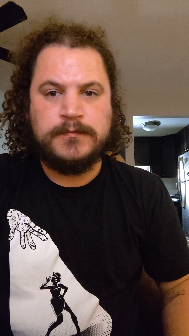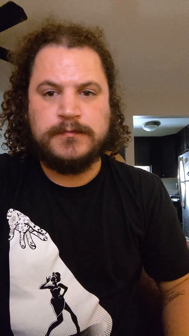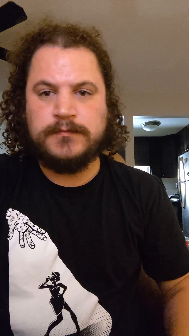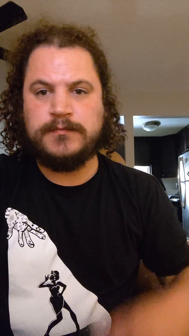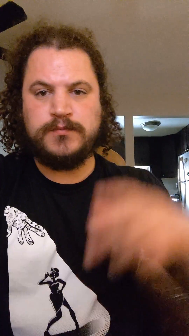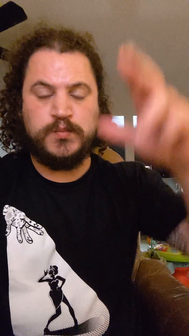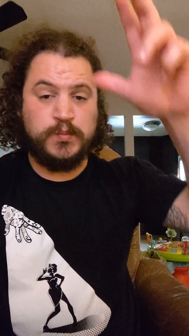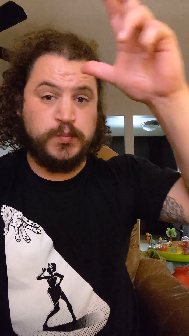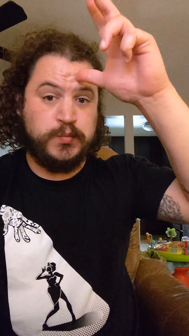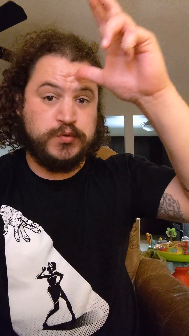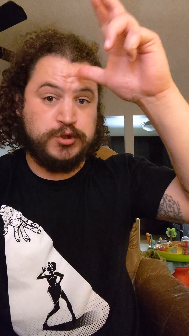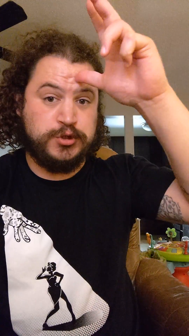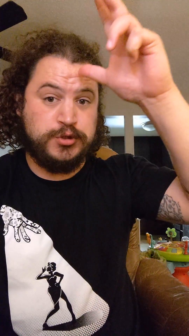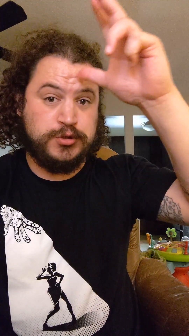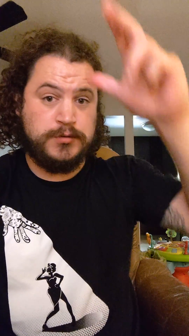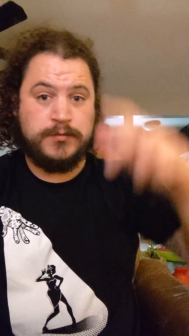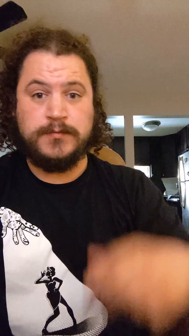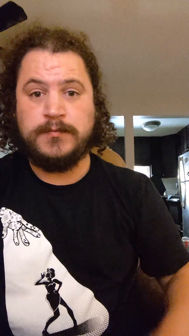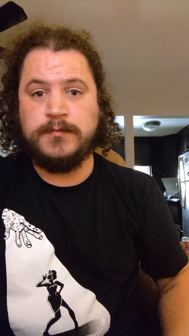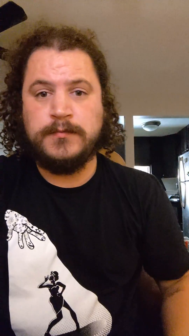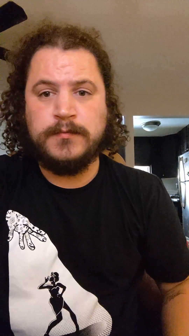rooster